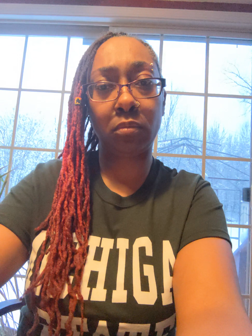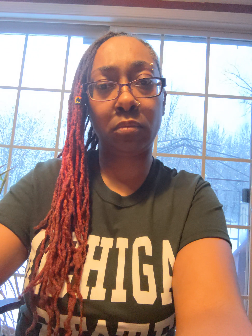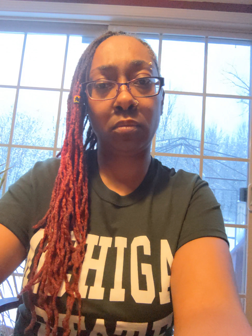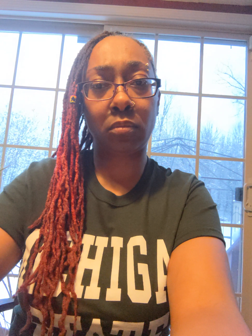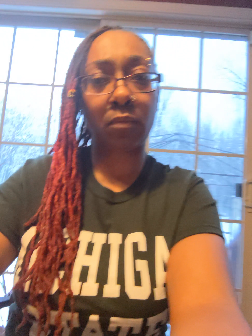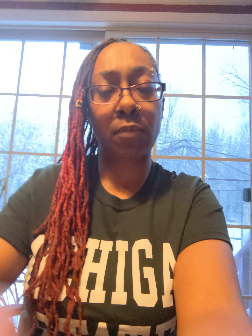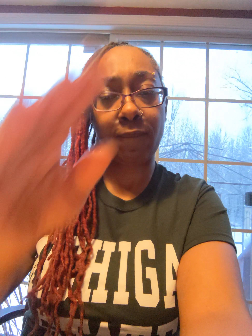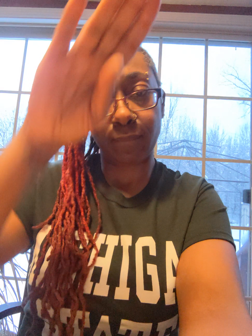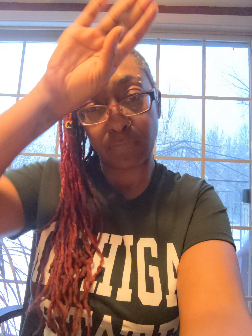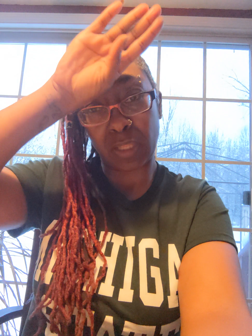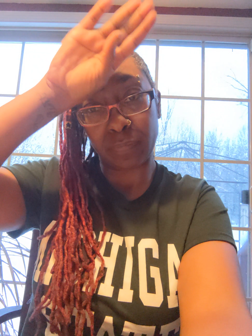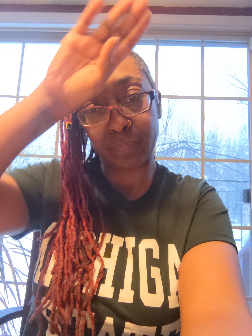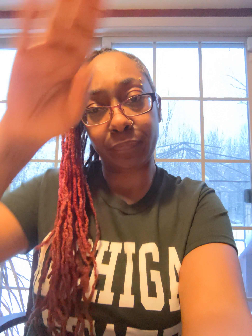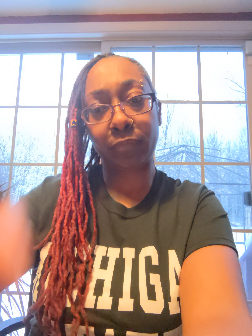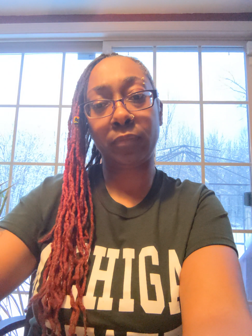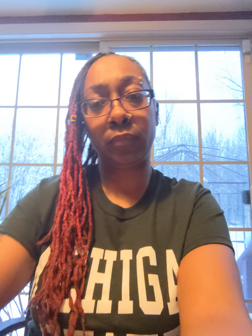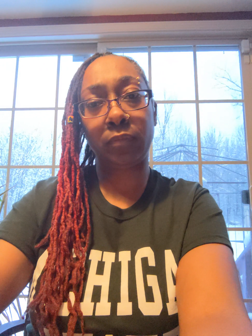fireman